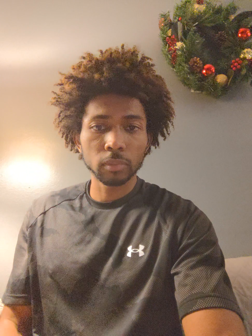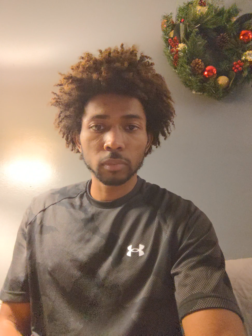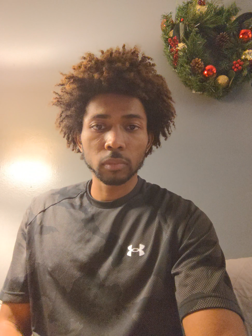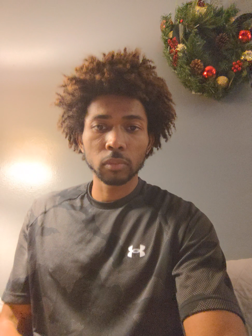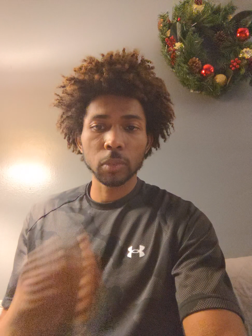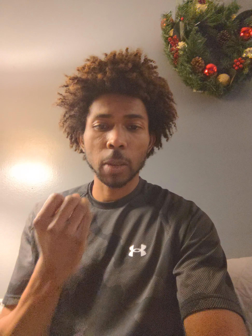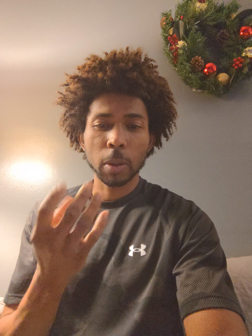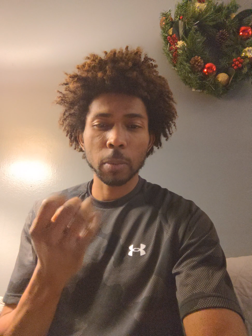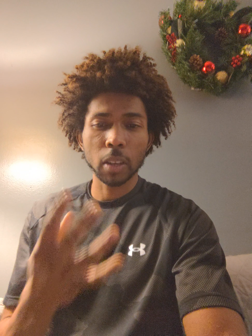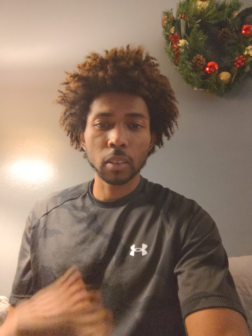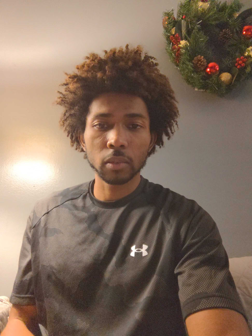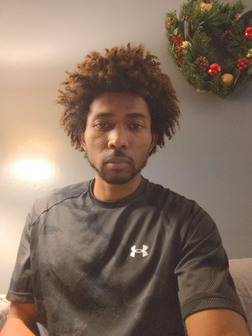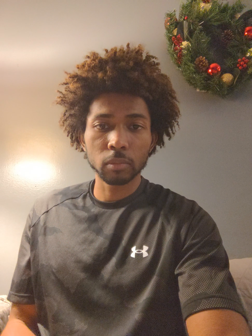many